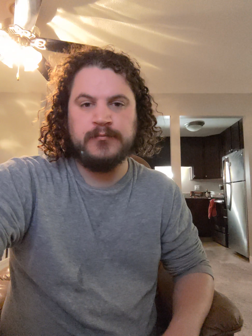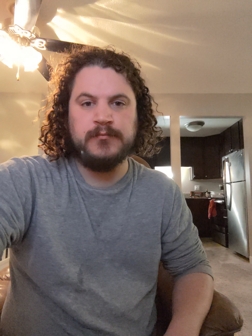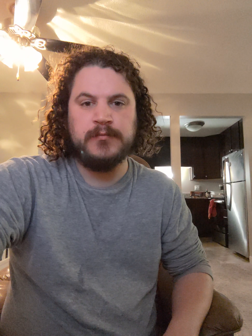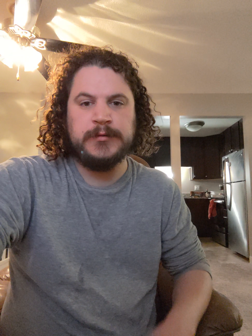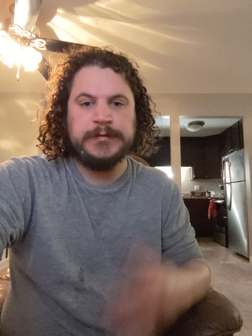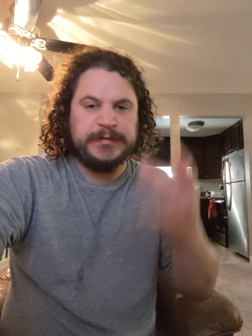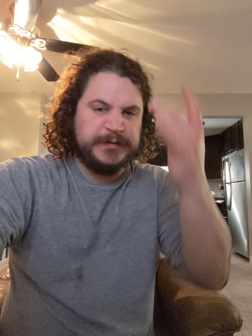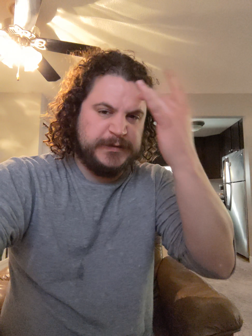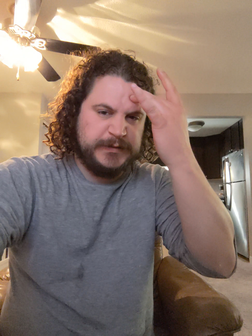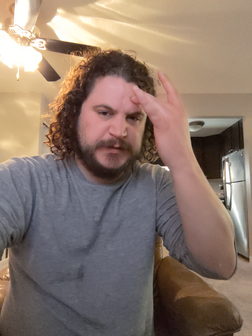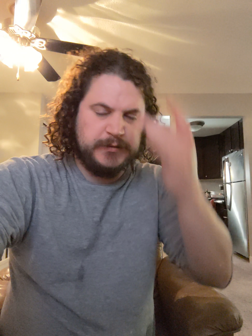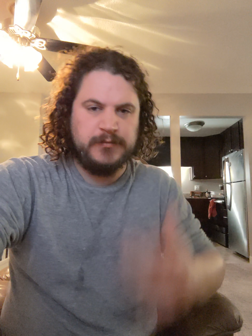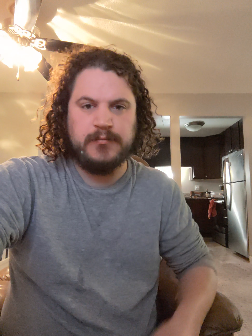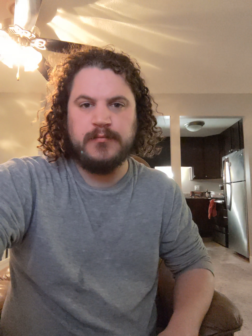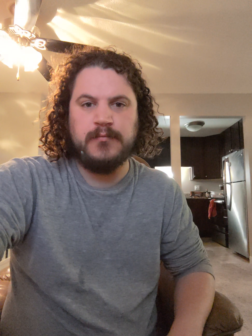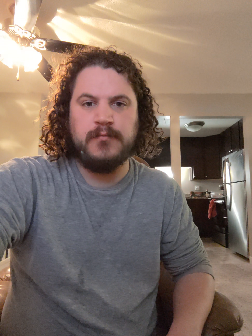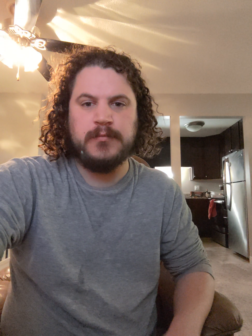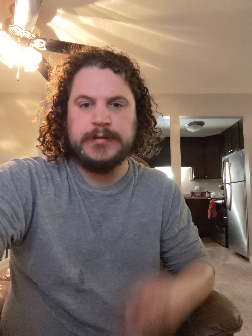sick